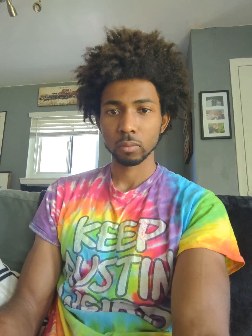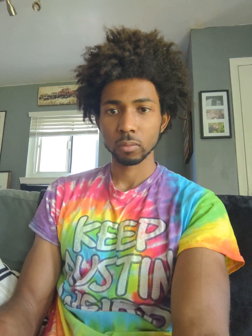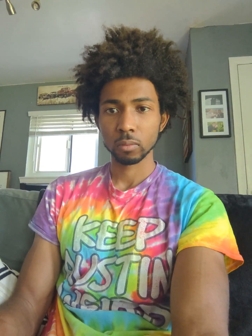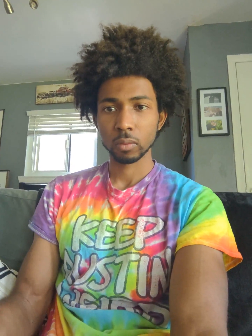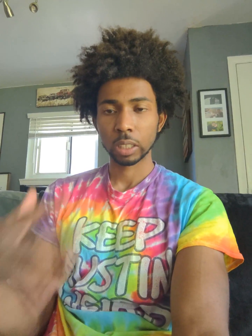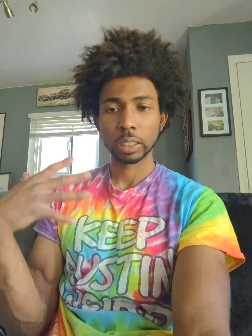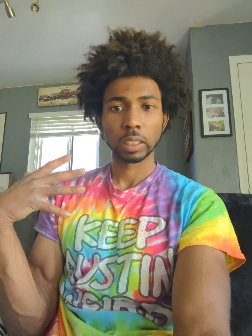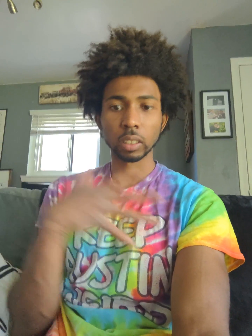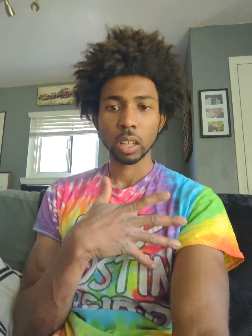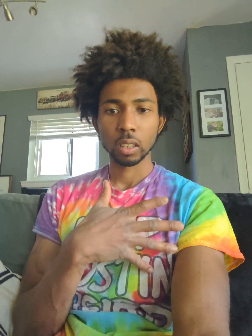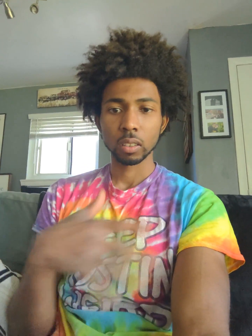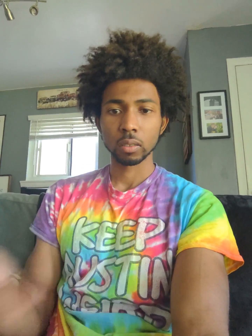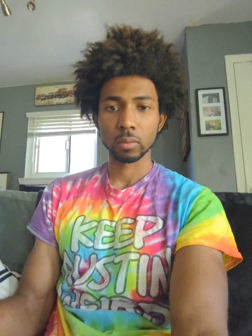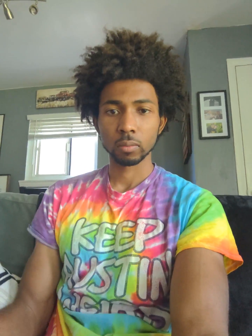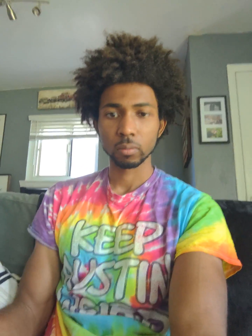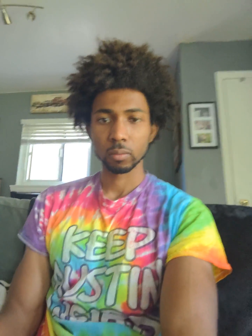scared